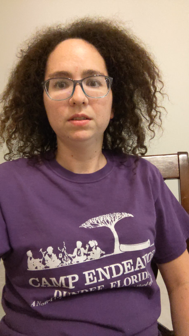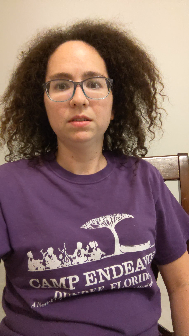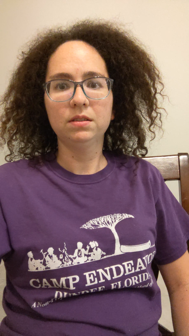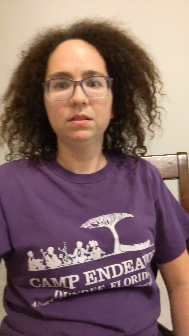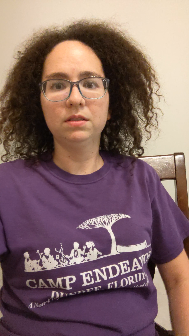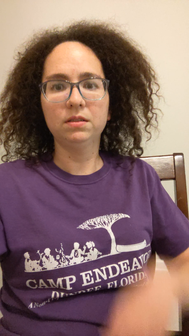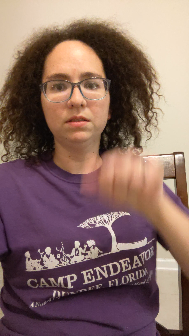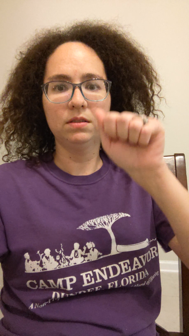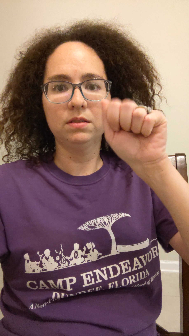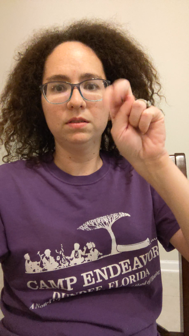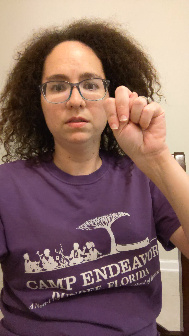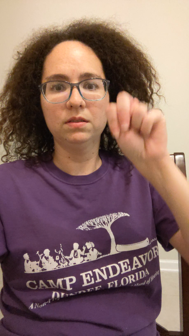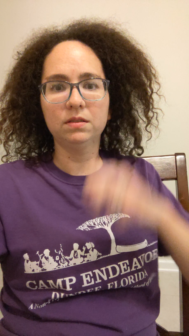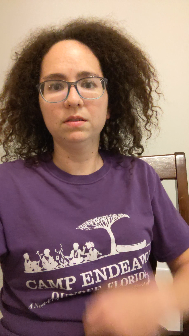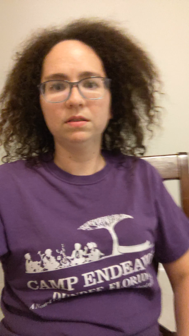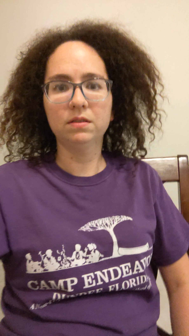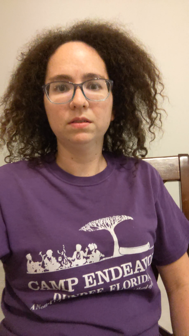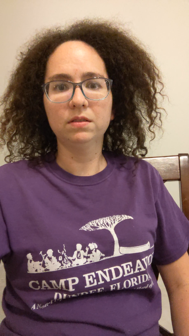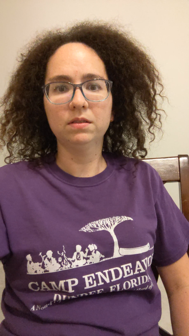an